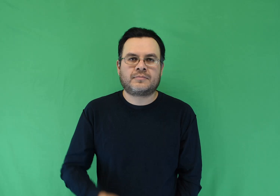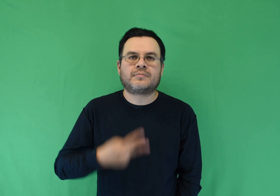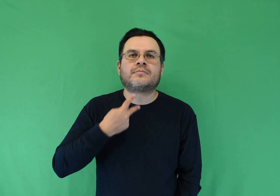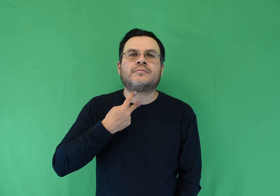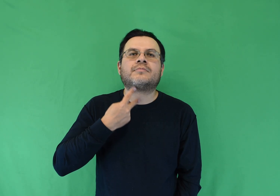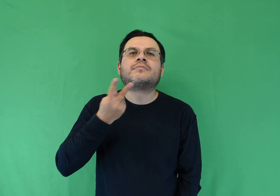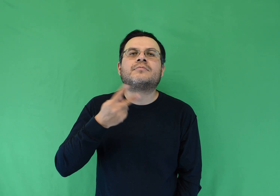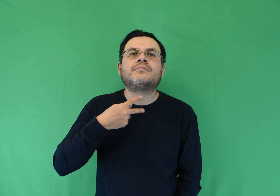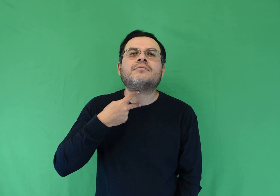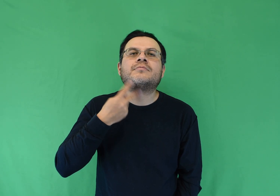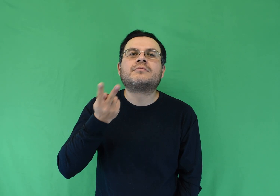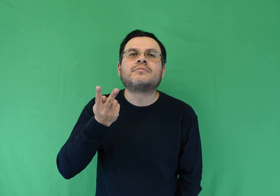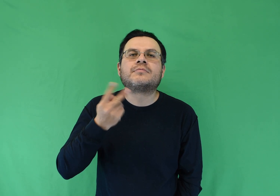voz